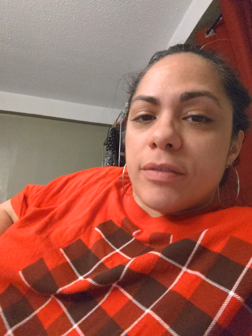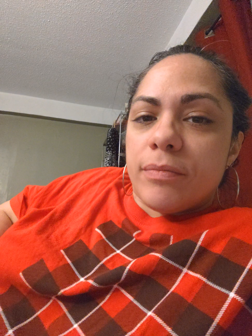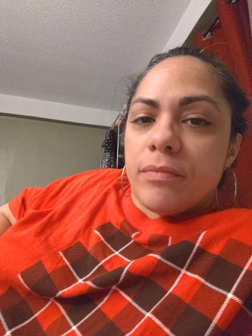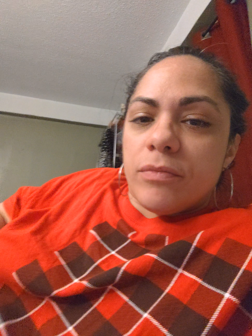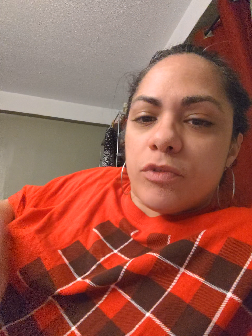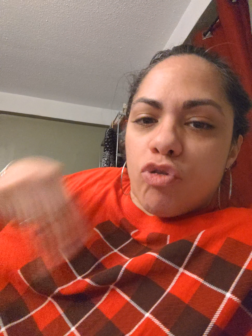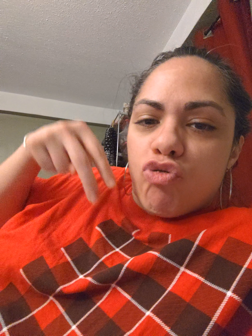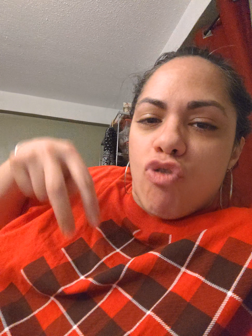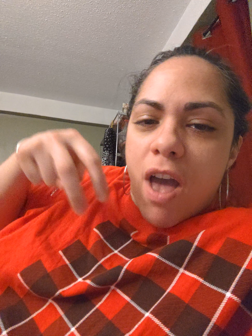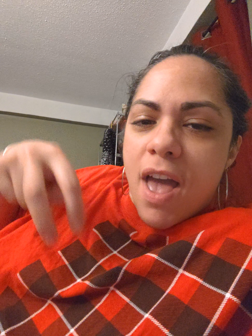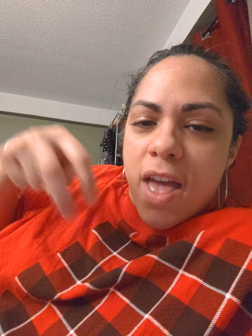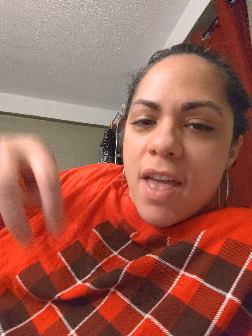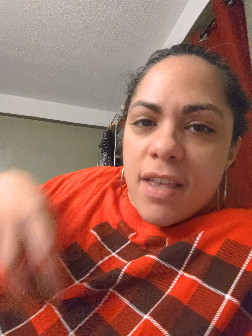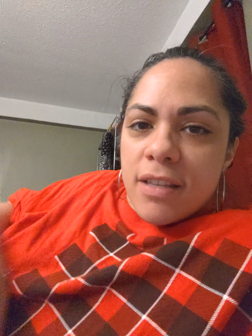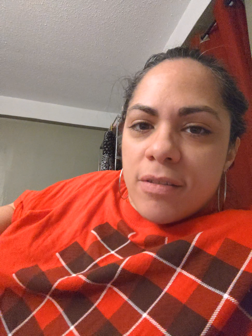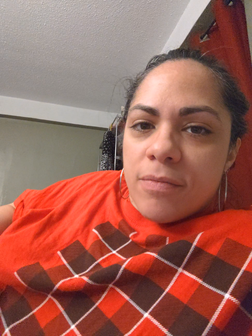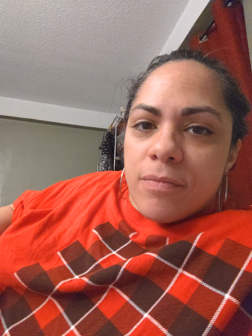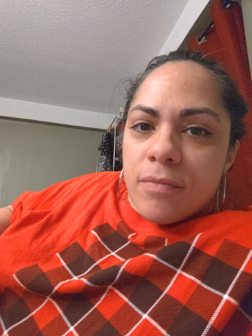ride